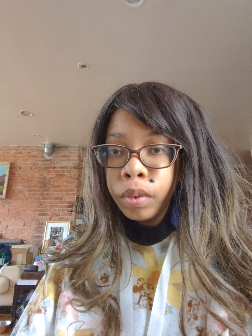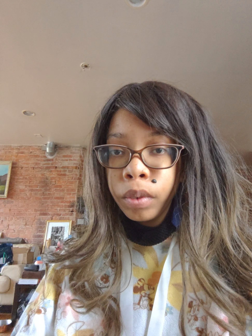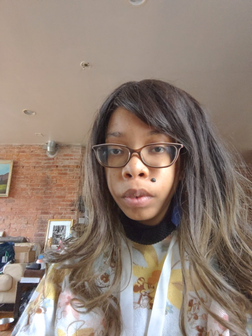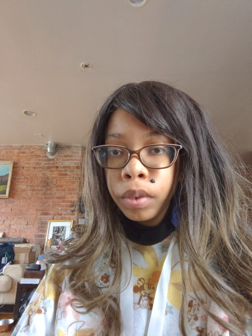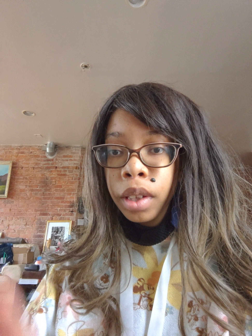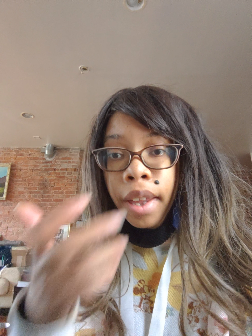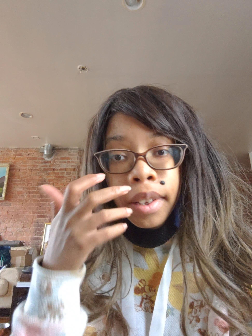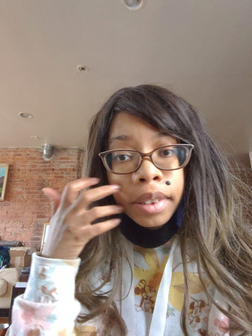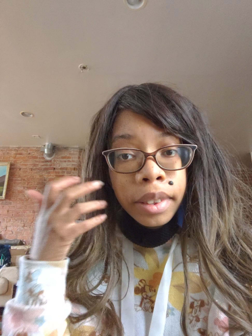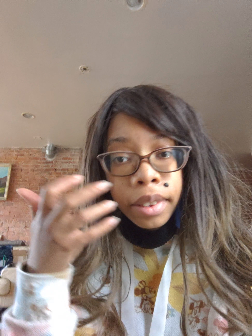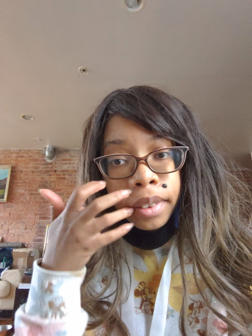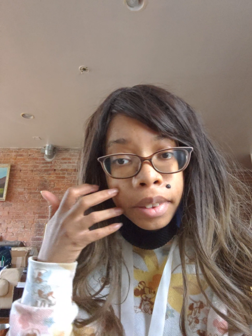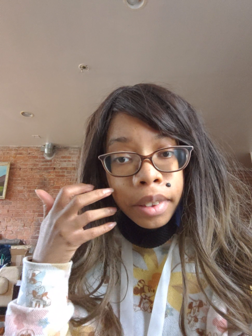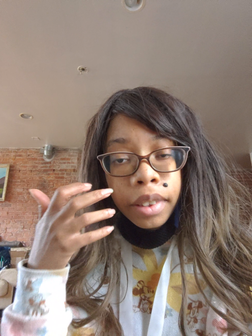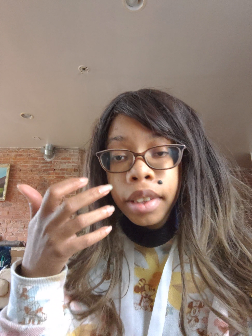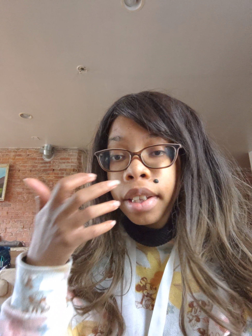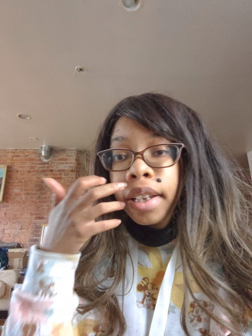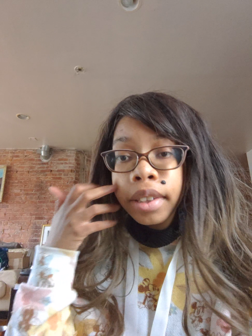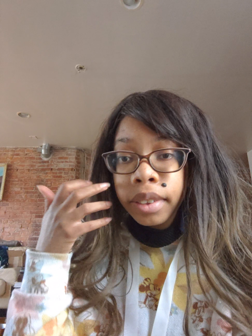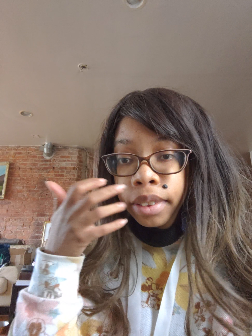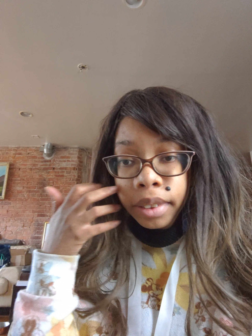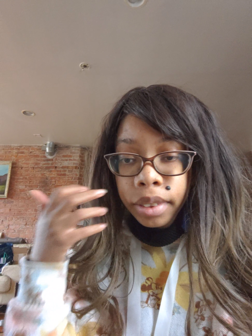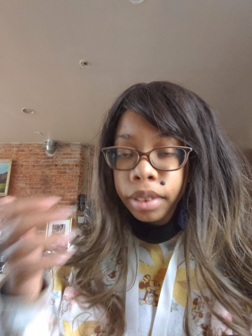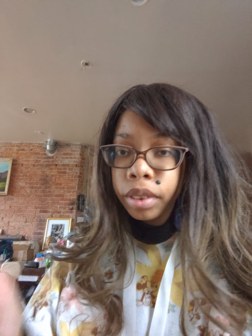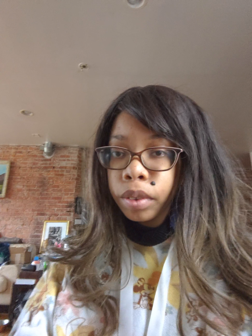tiger